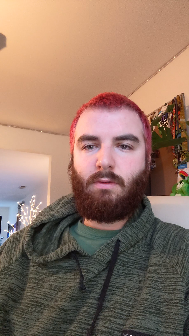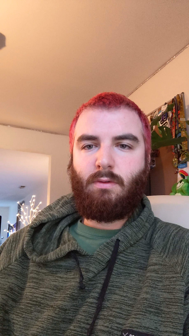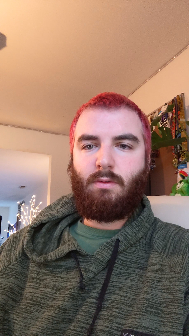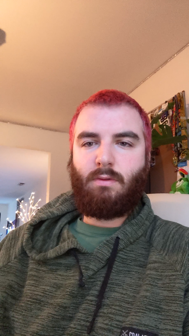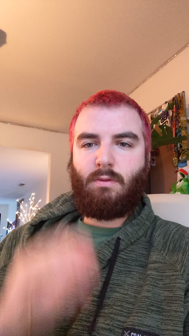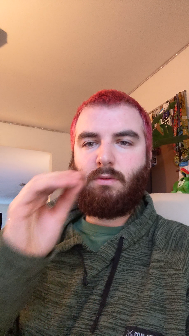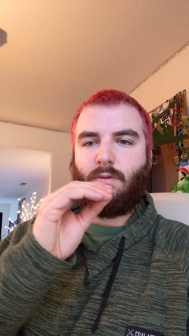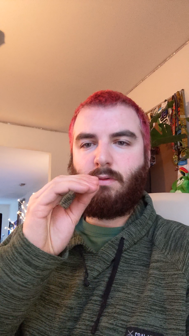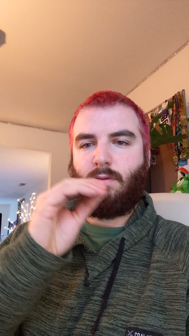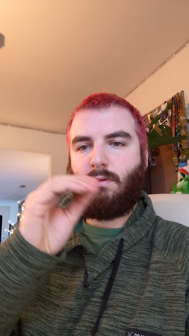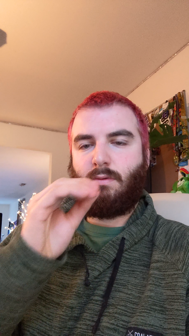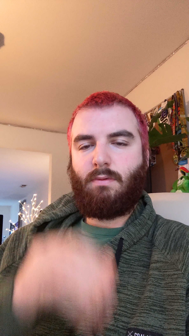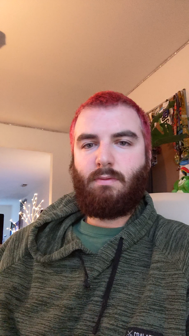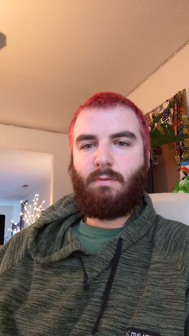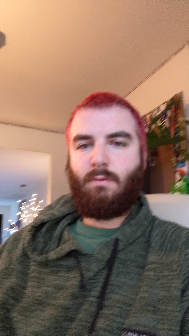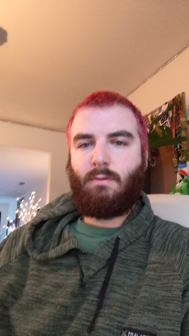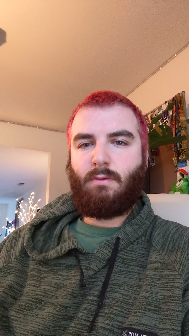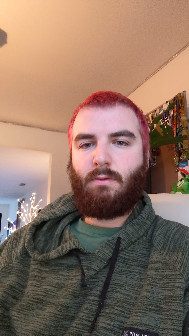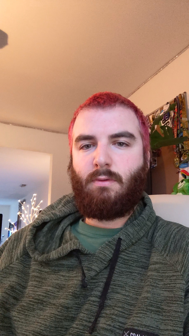more